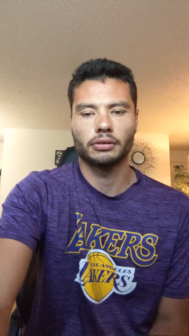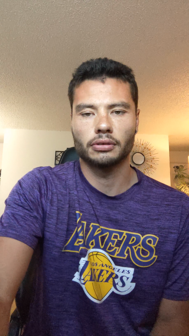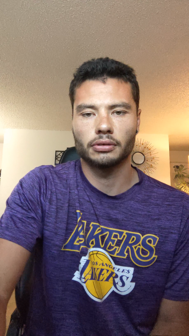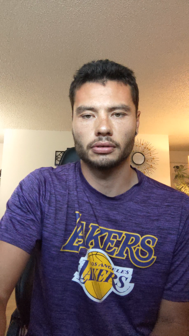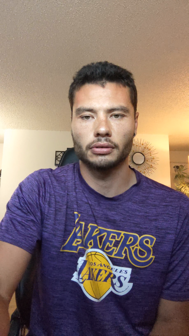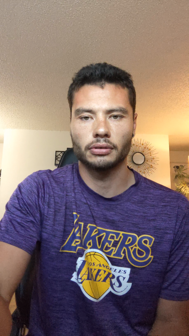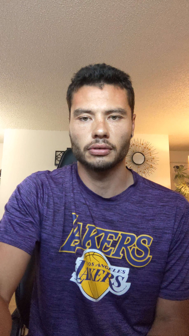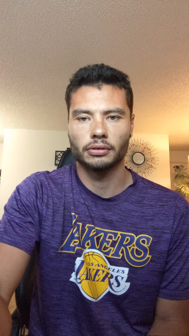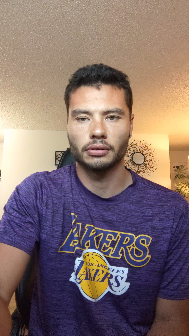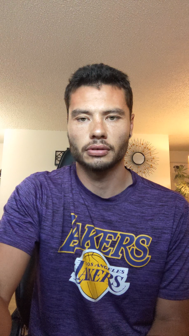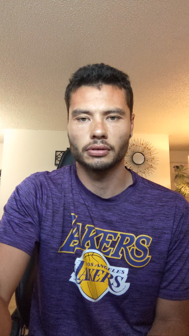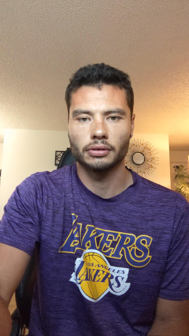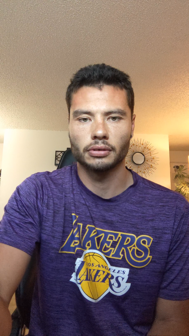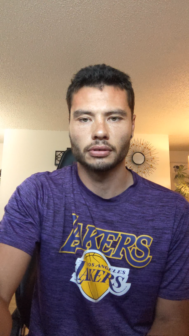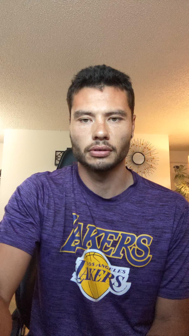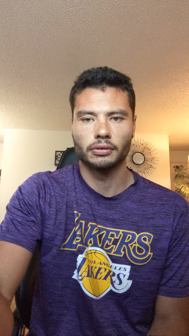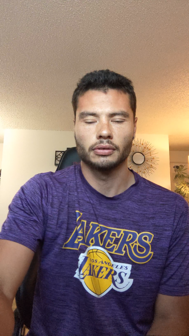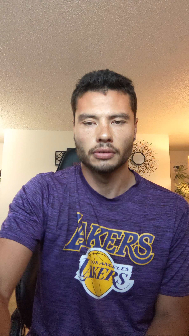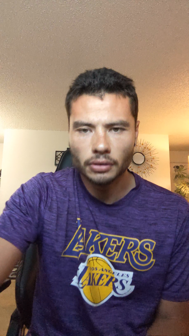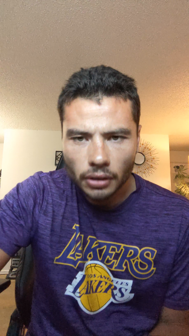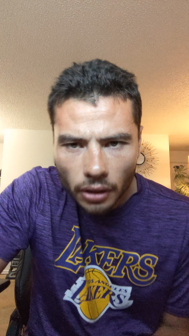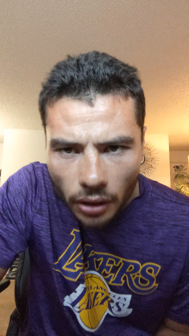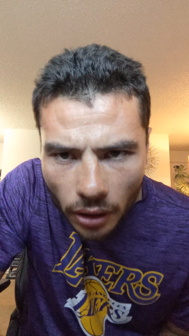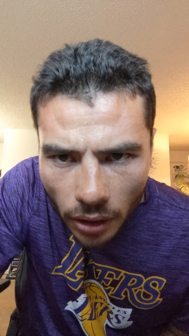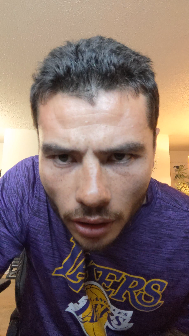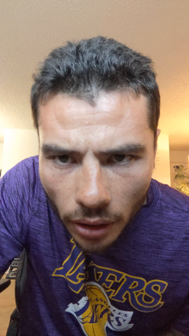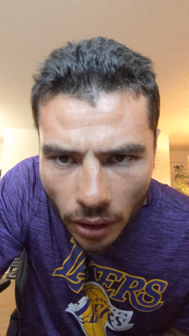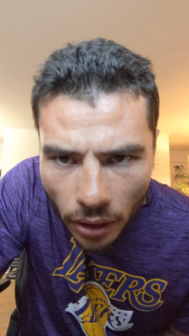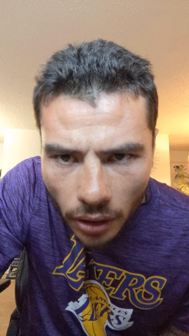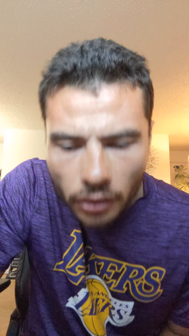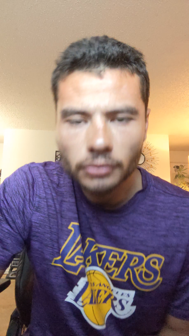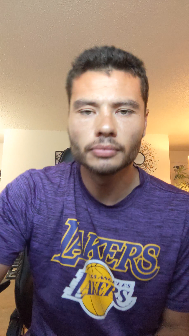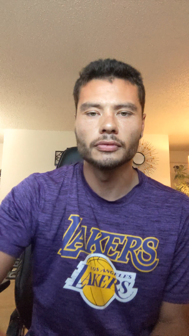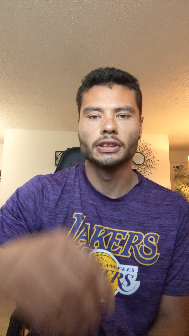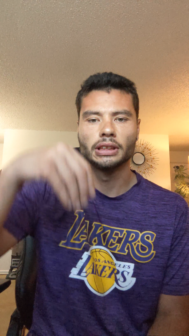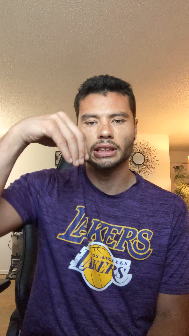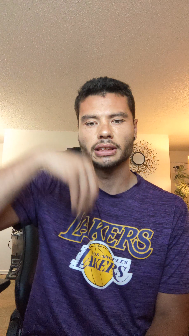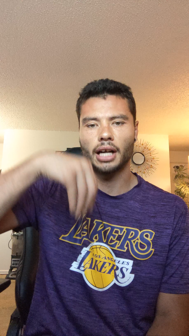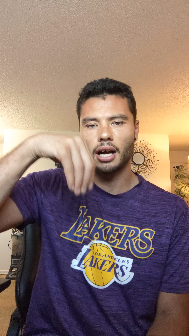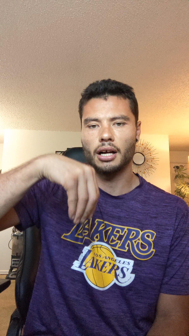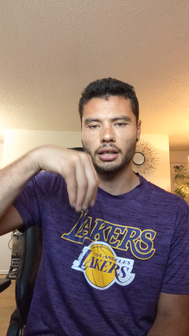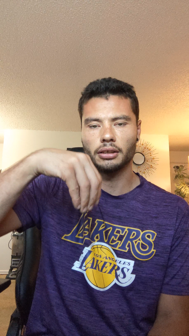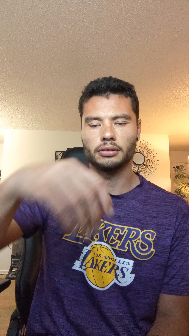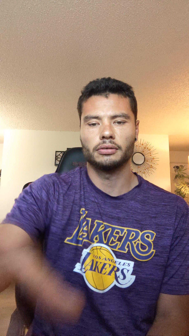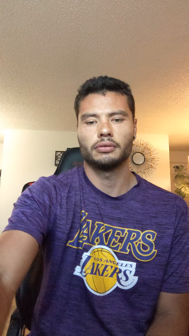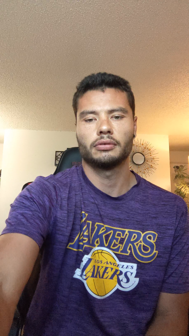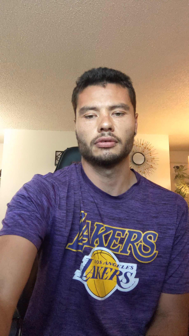inside